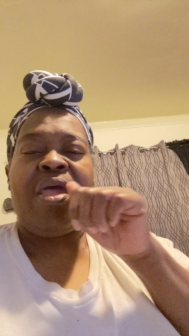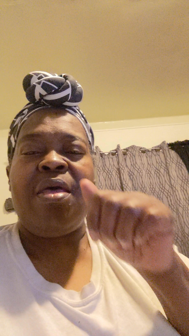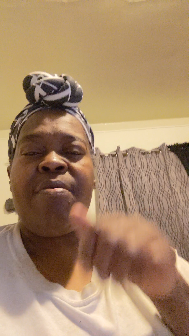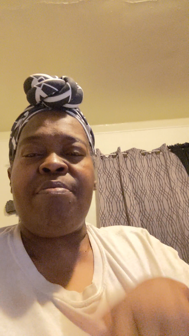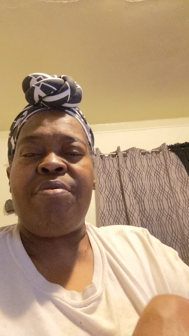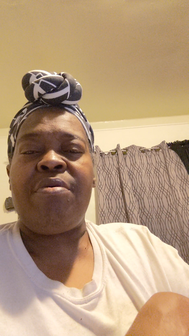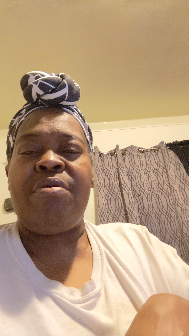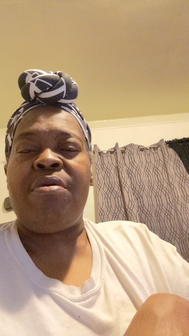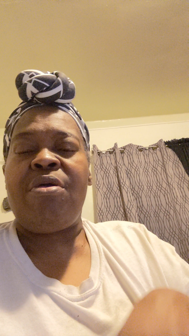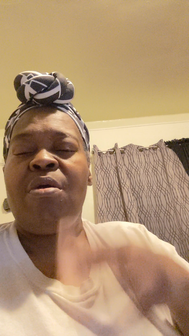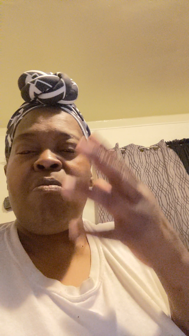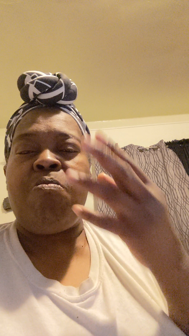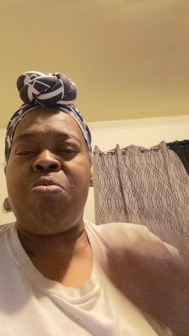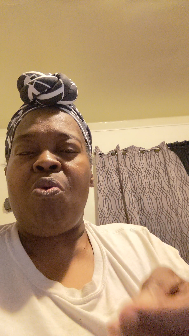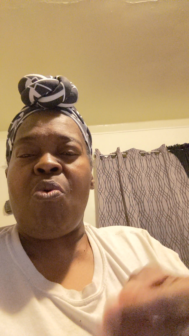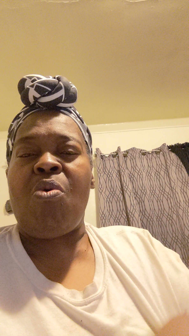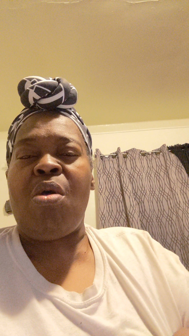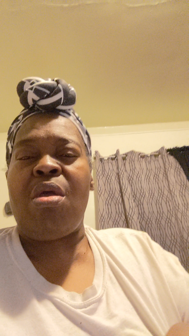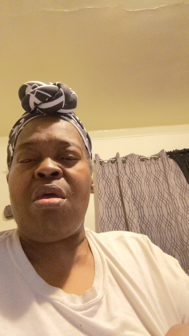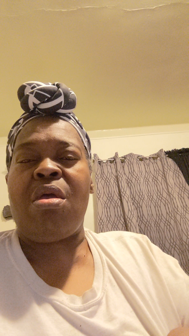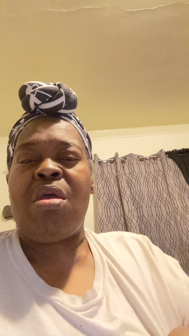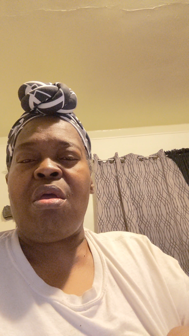poor